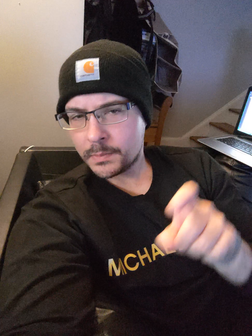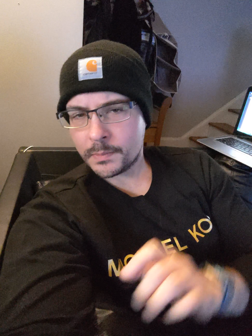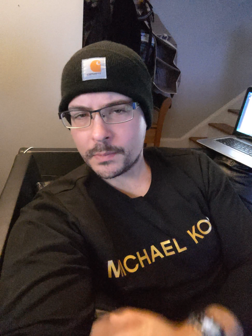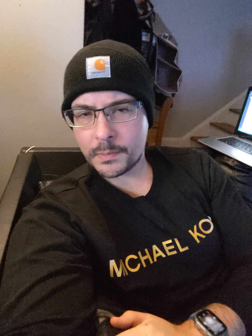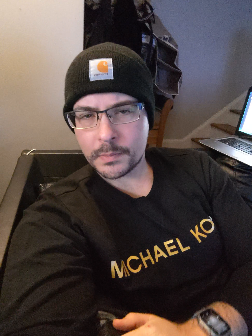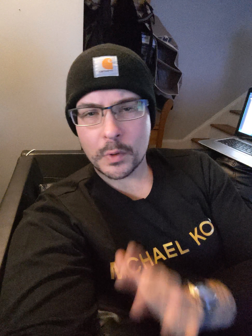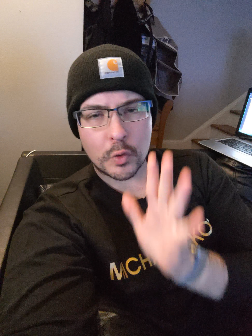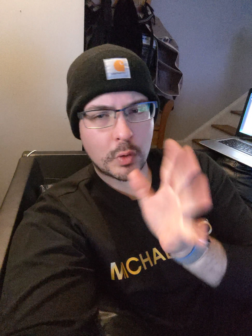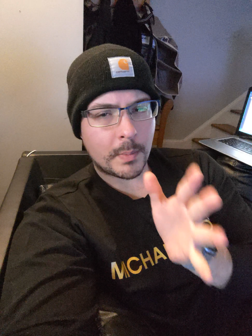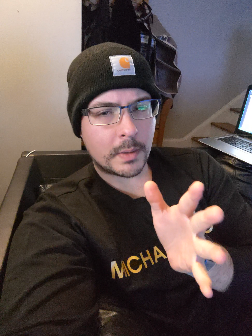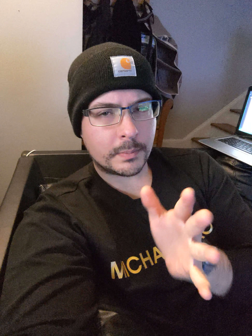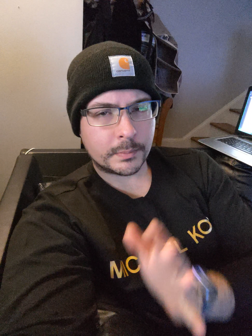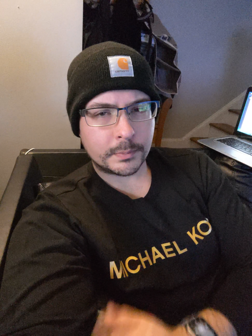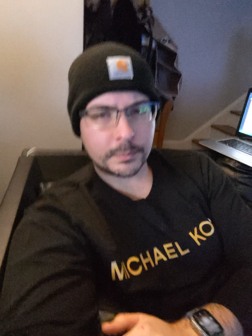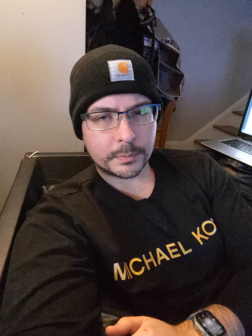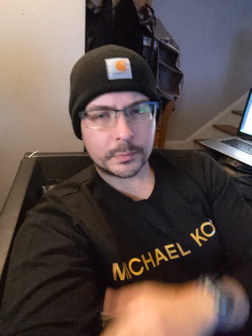grandma